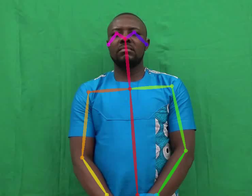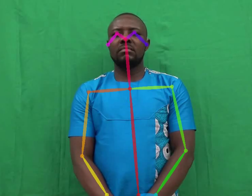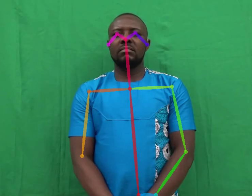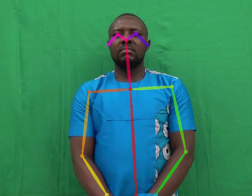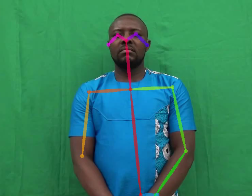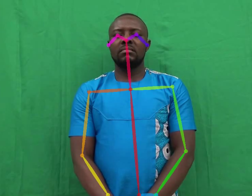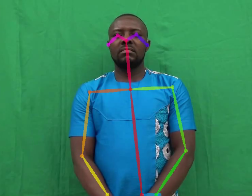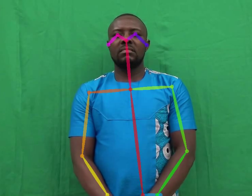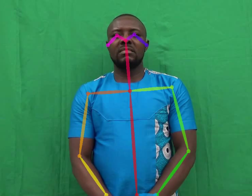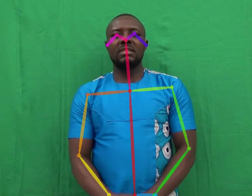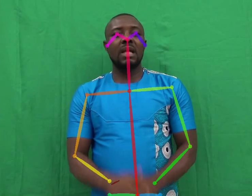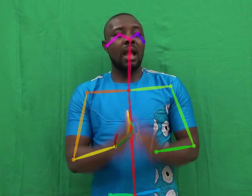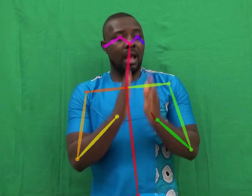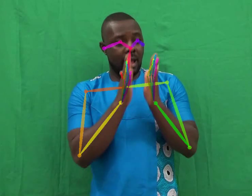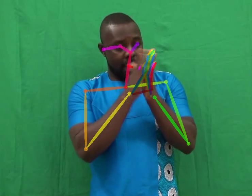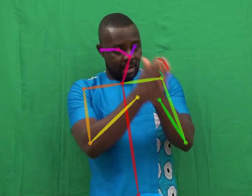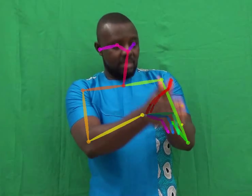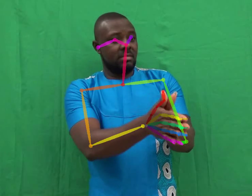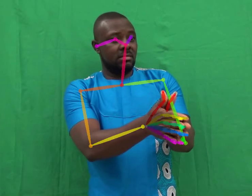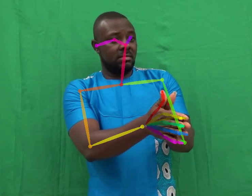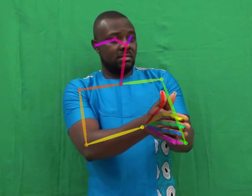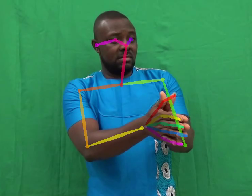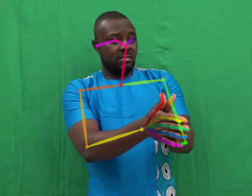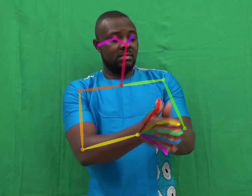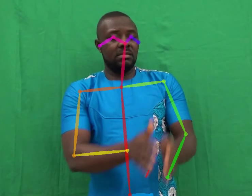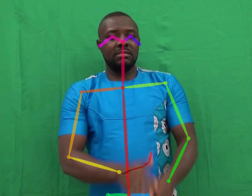ask